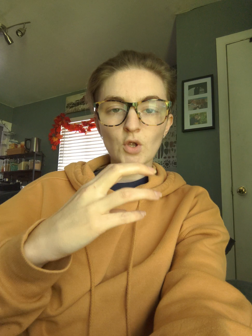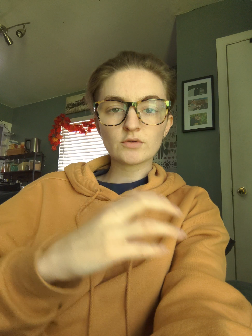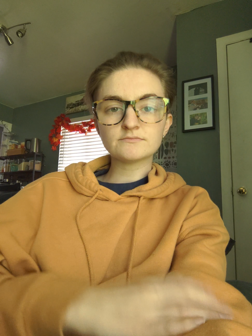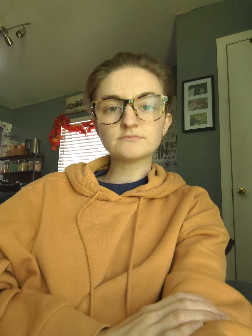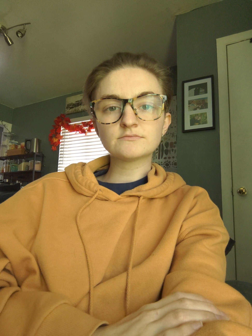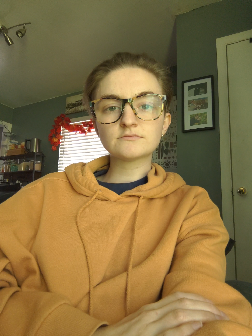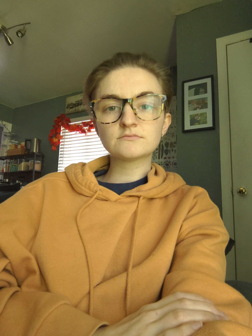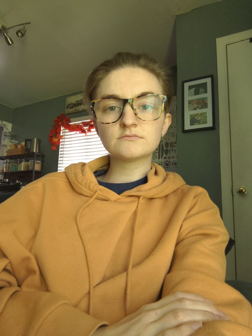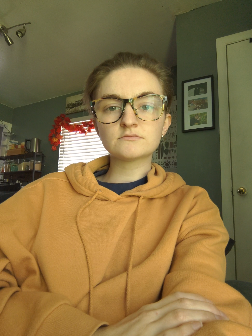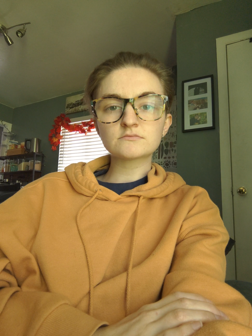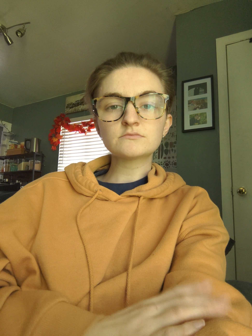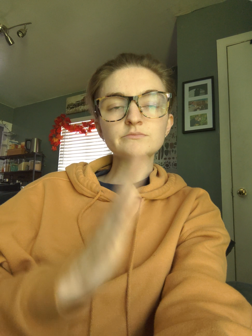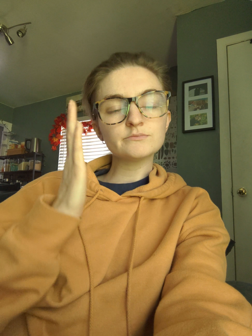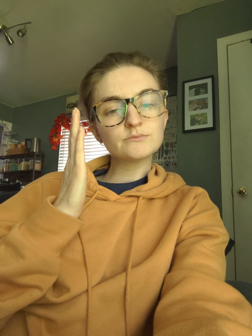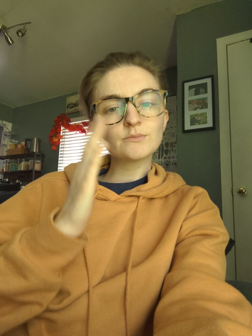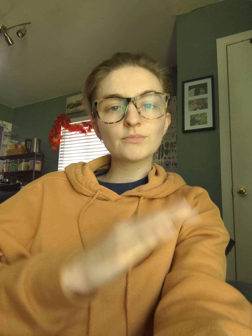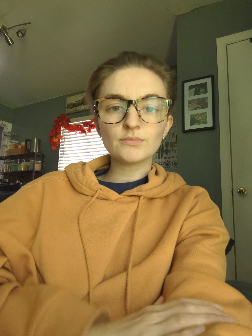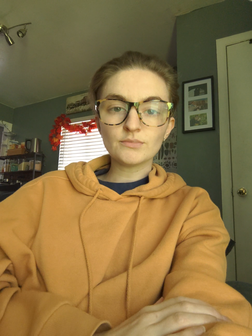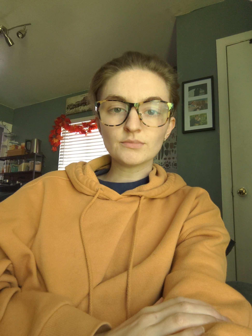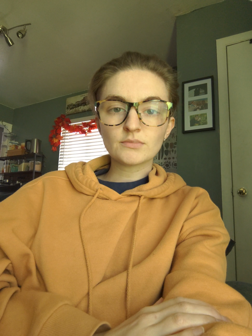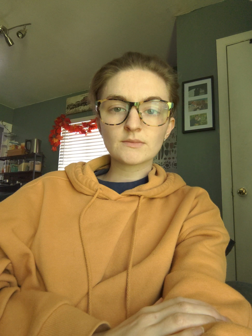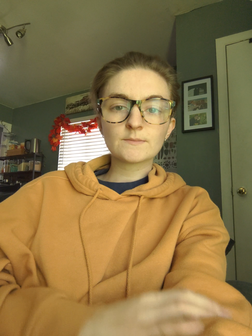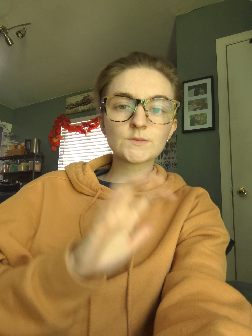pillow